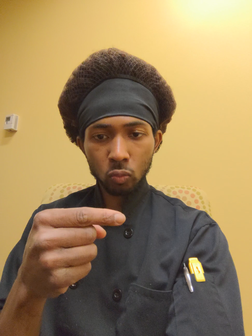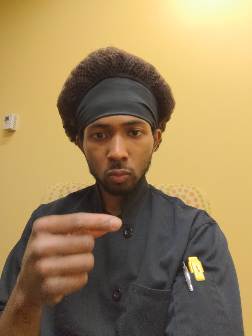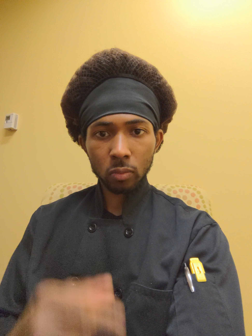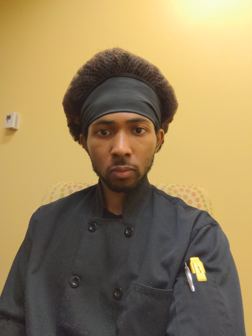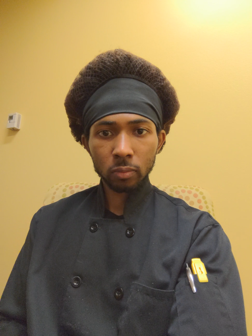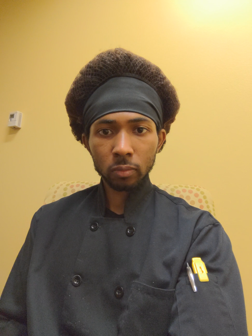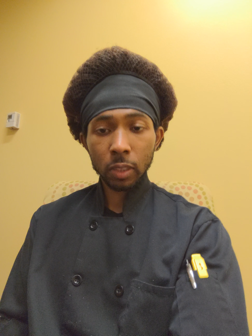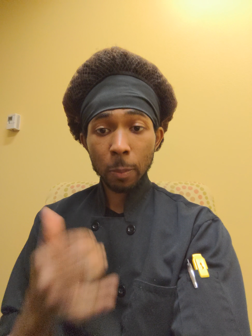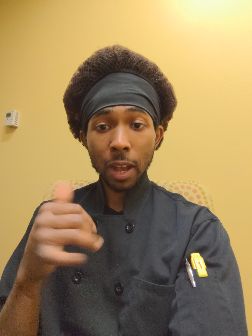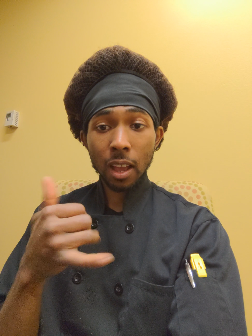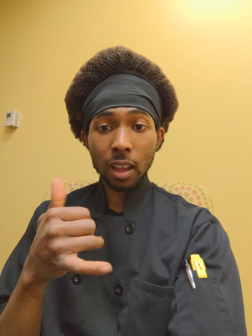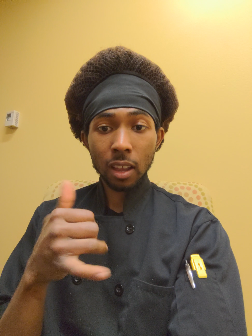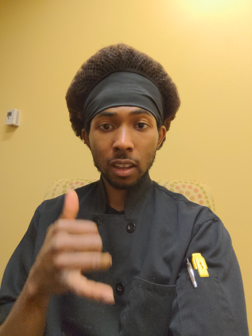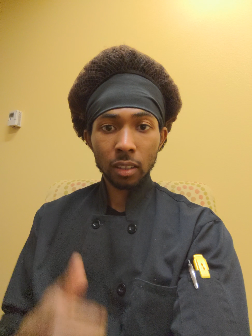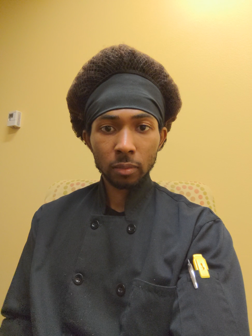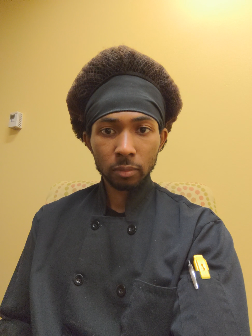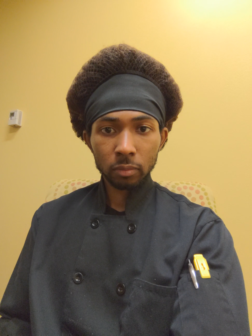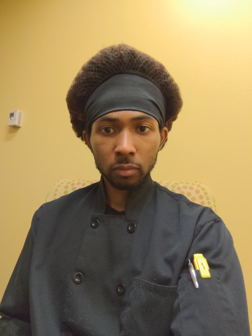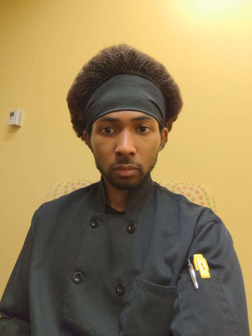play